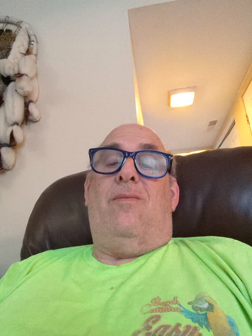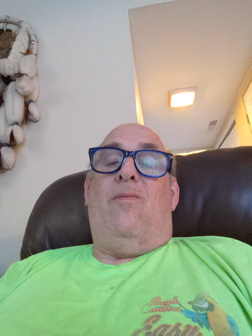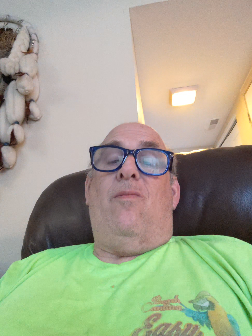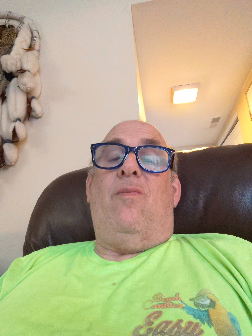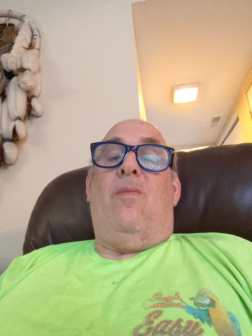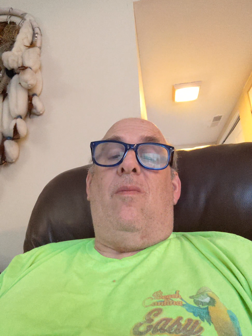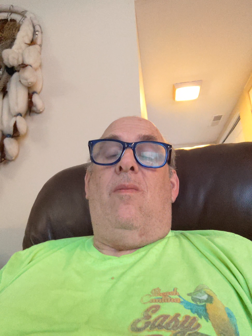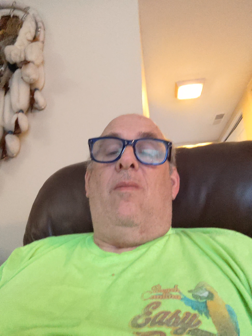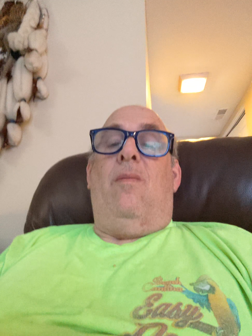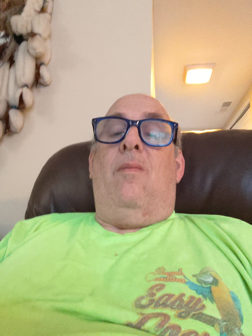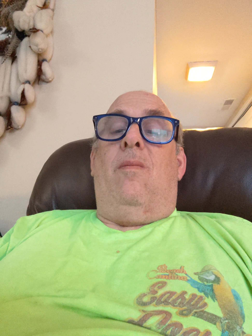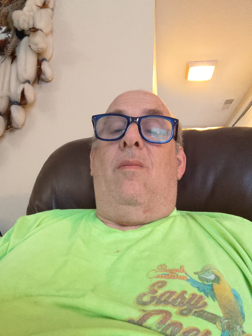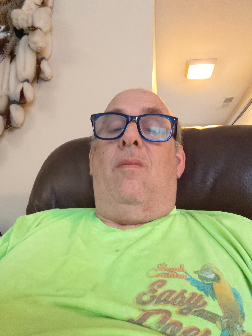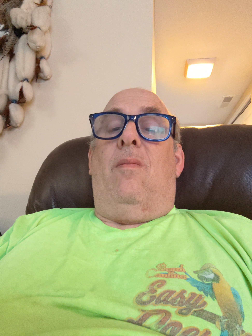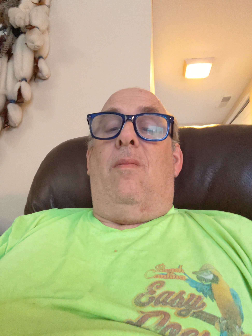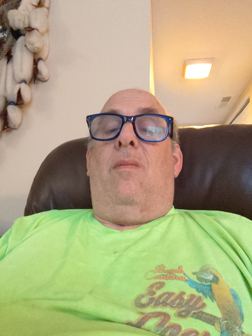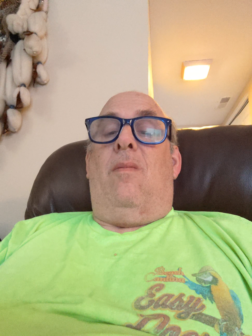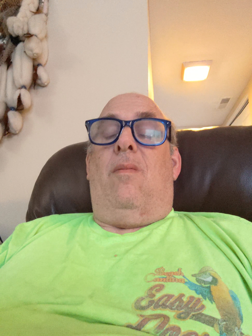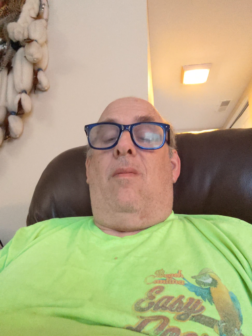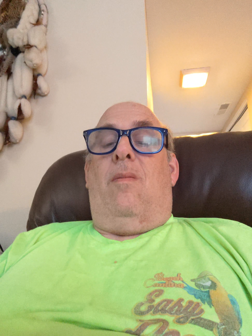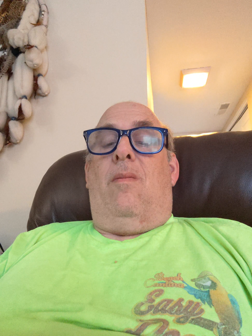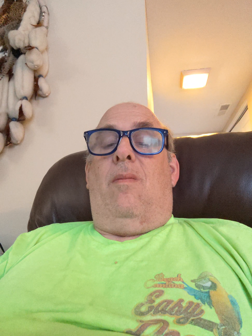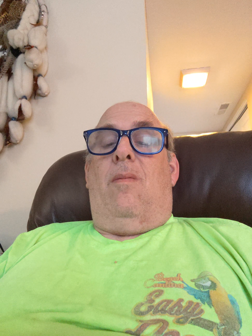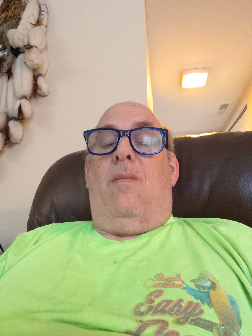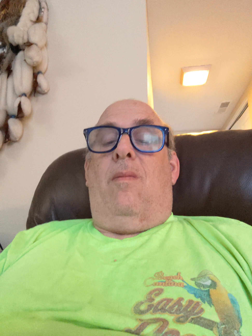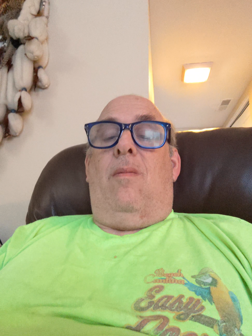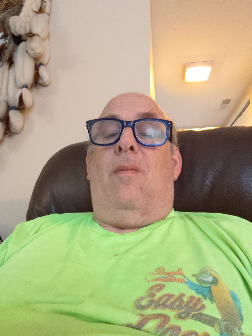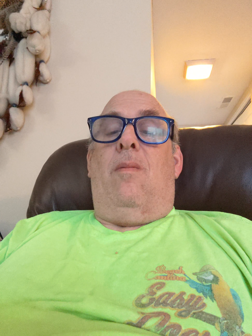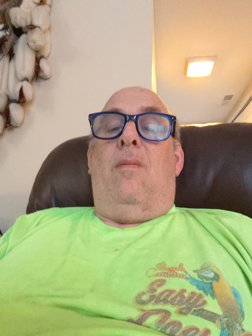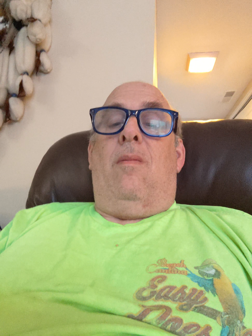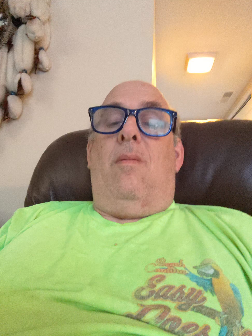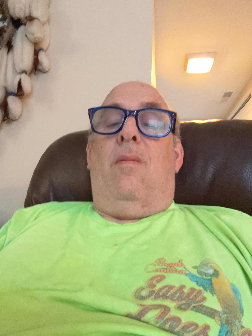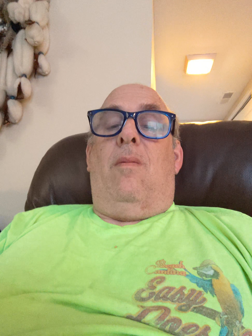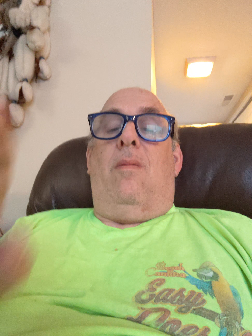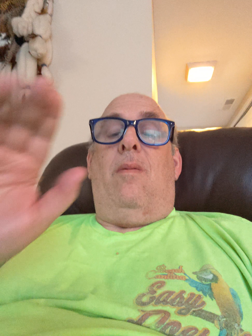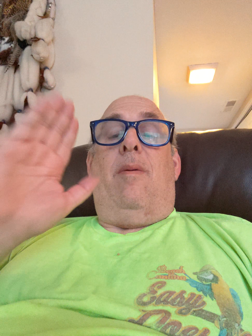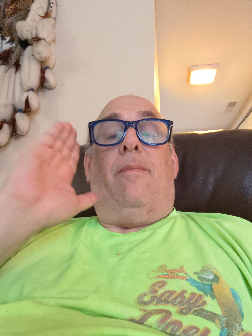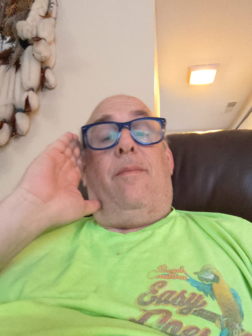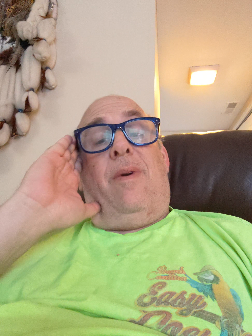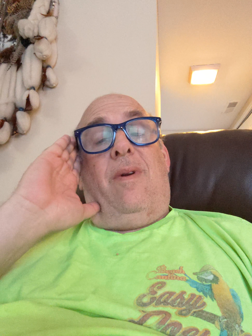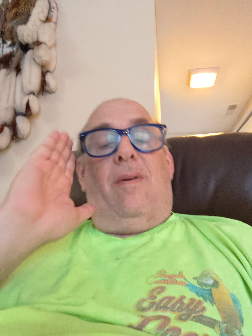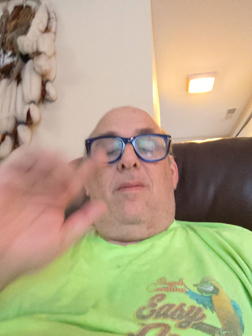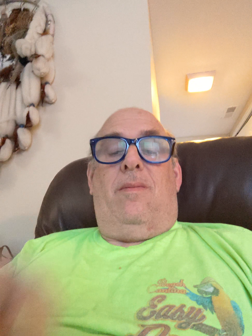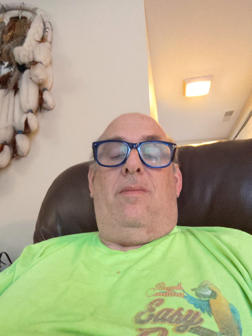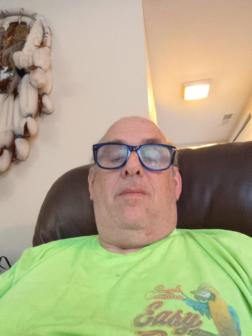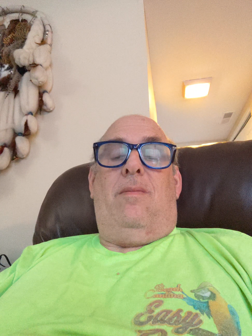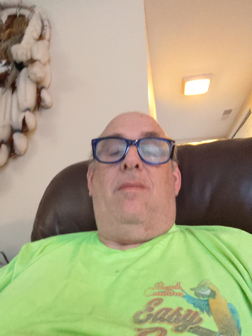bed